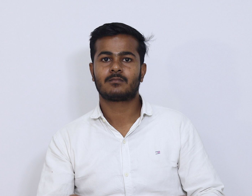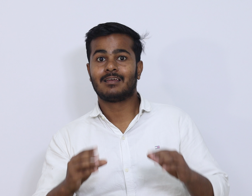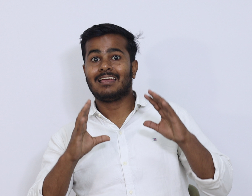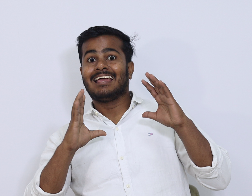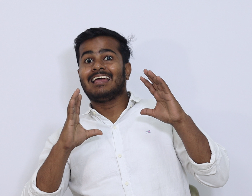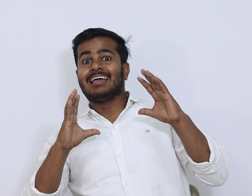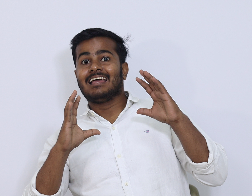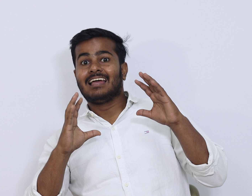scared